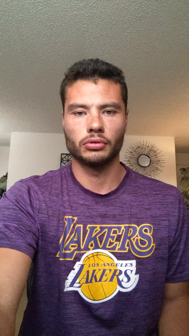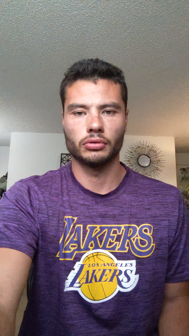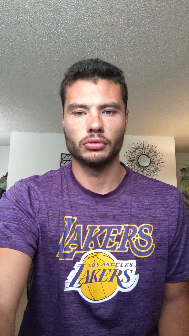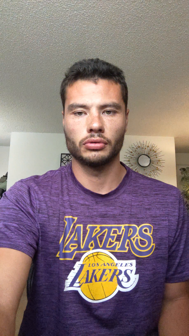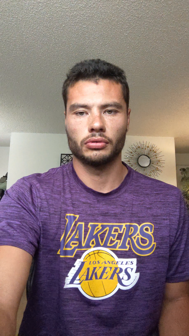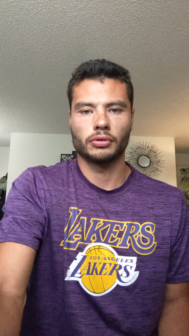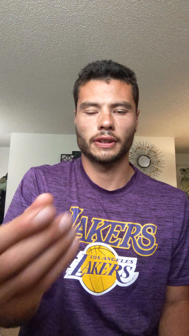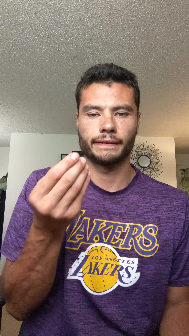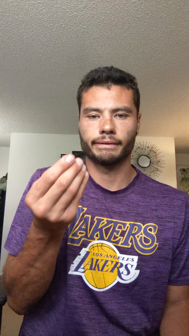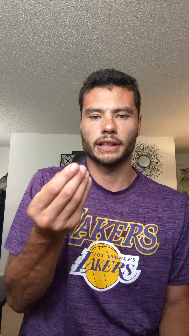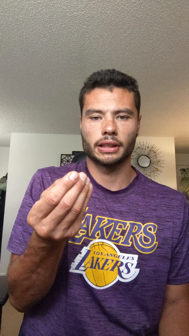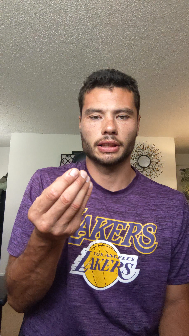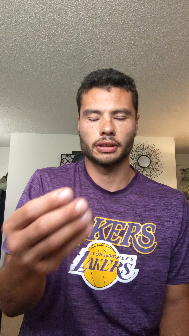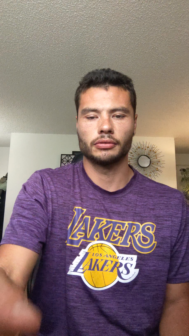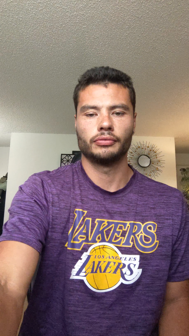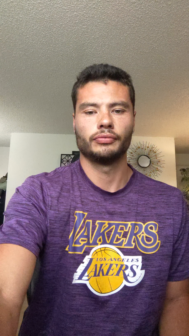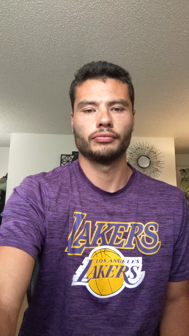feed